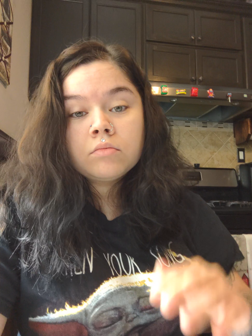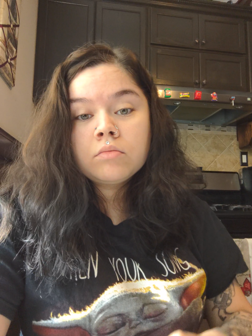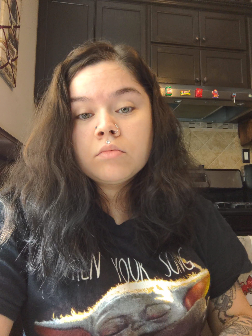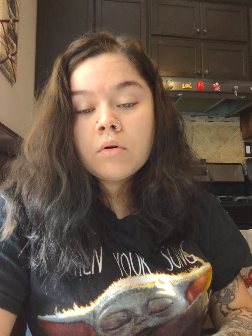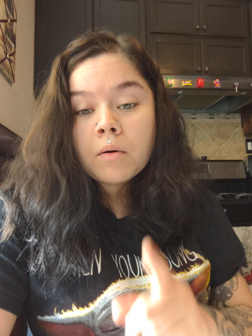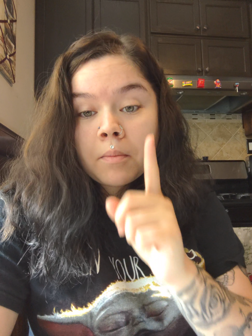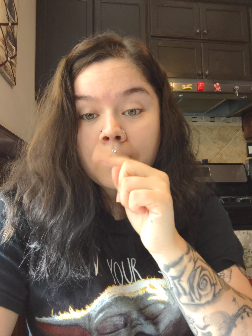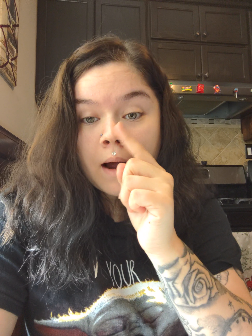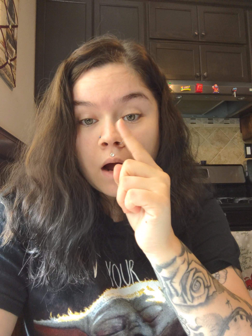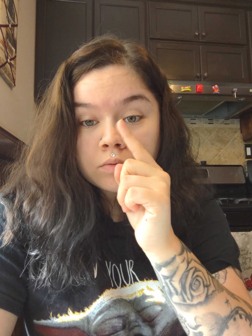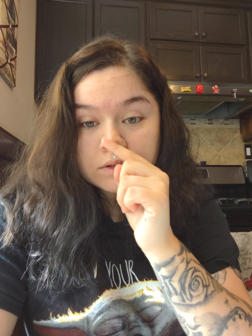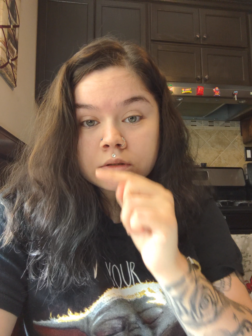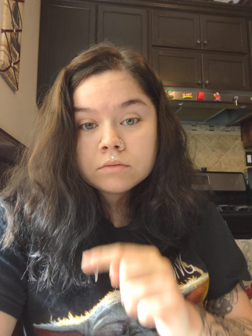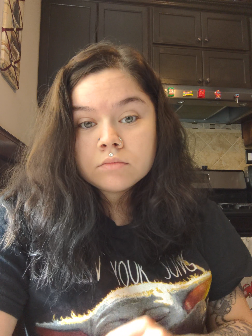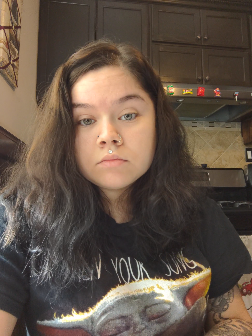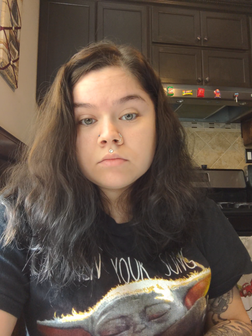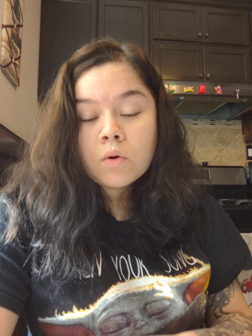mouse